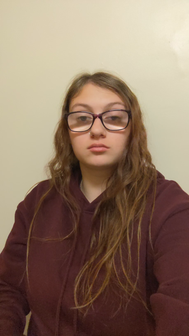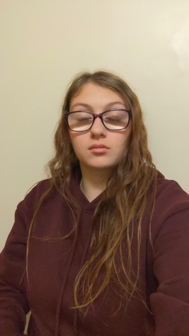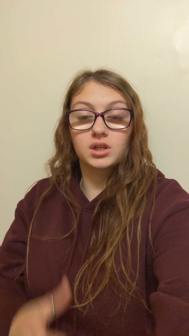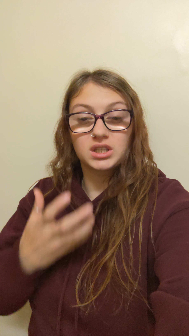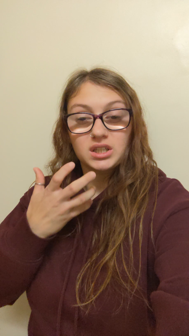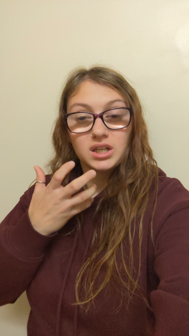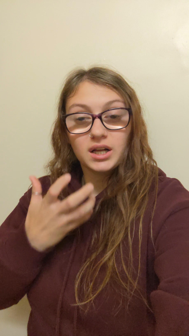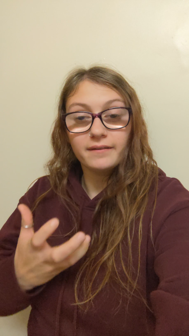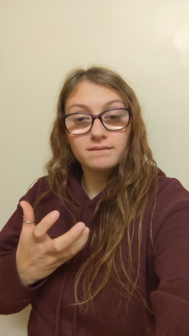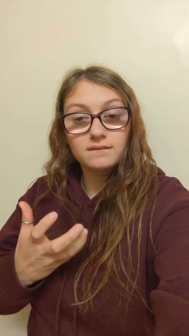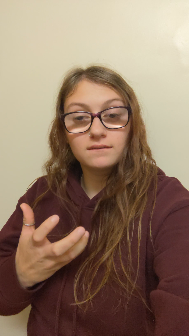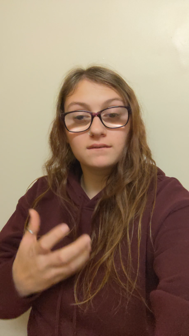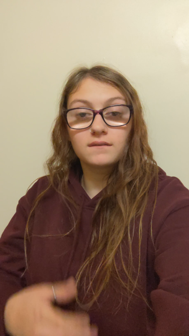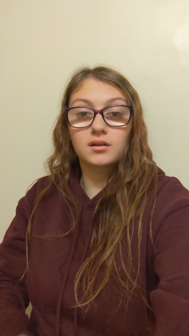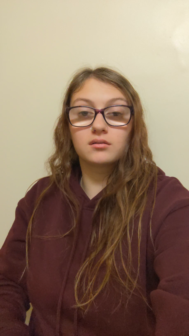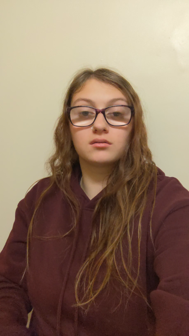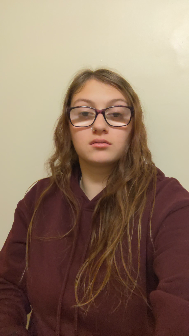heavy